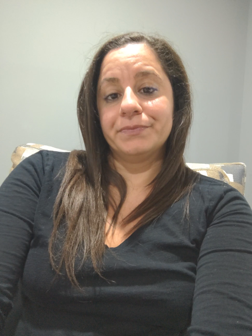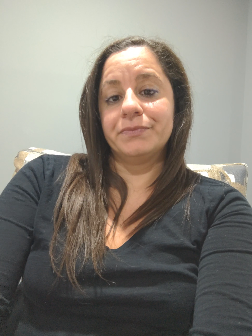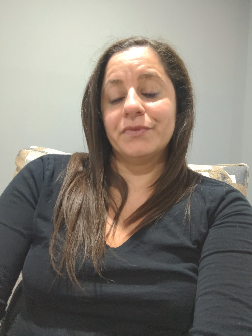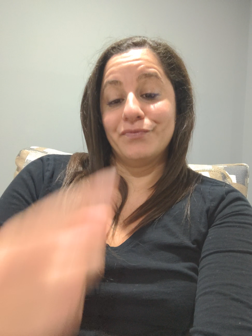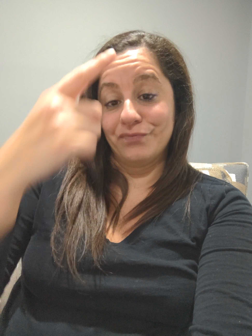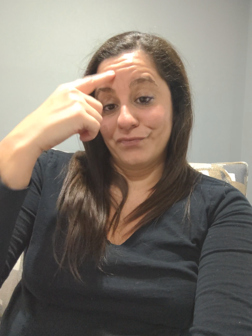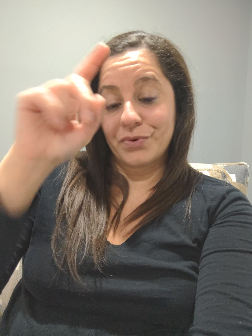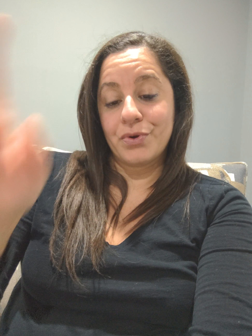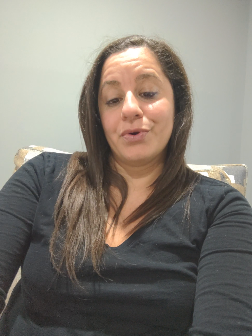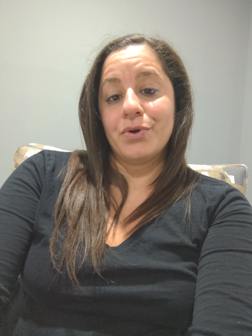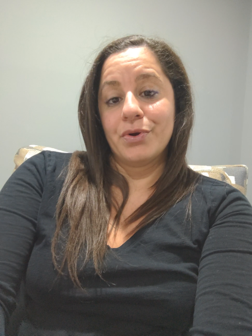for